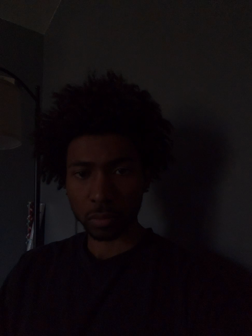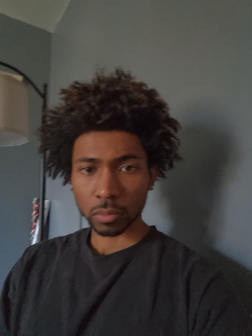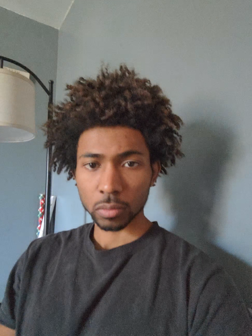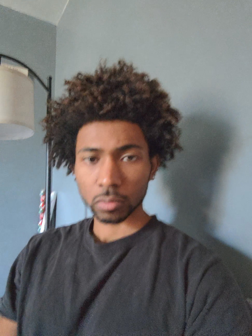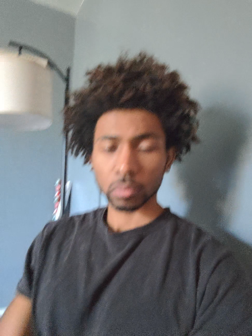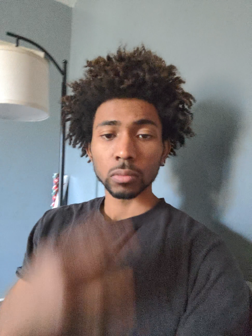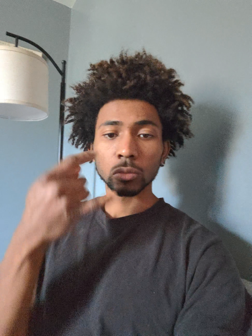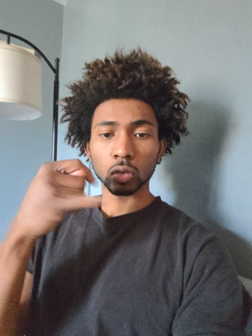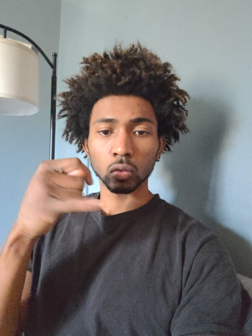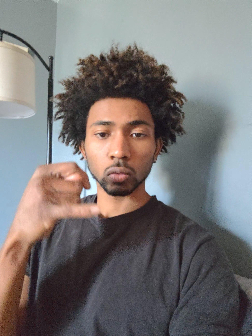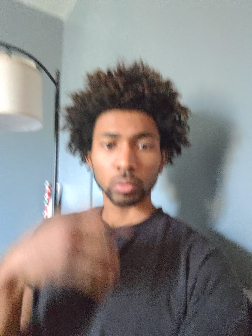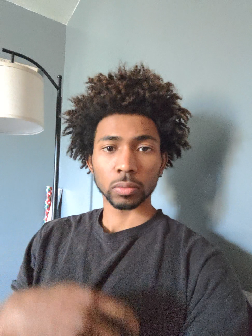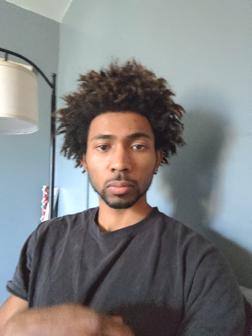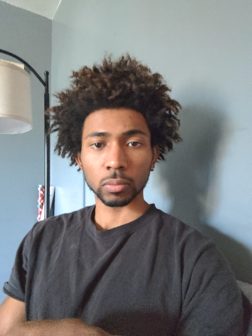toy